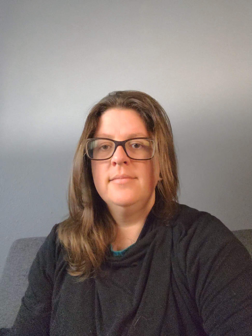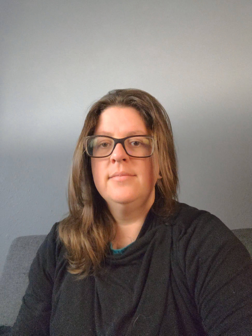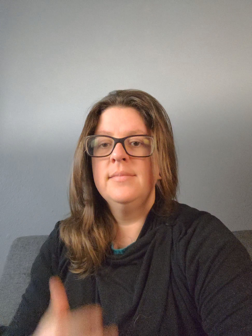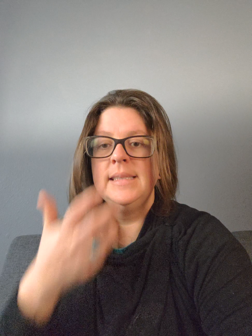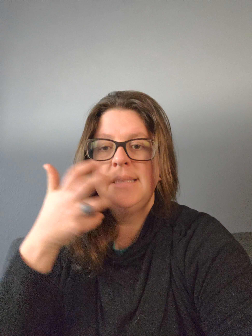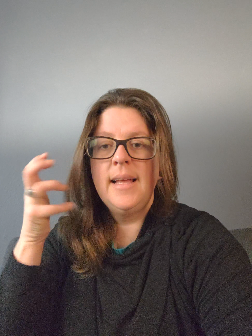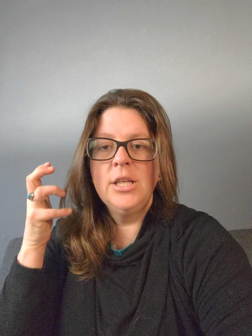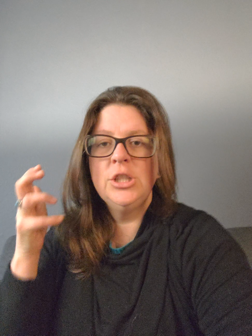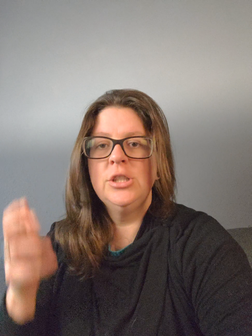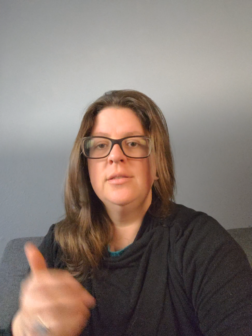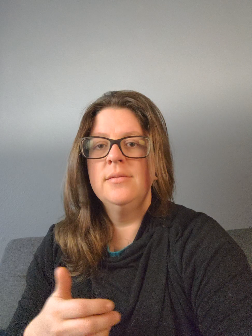tiger